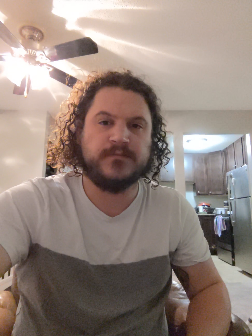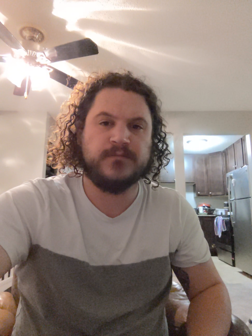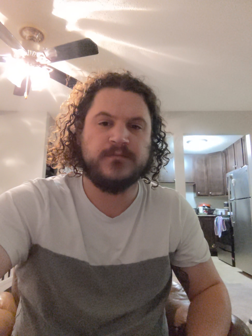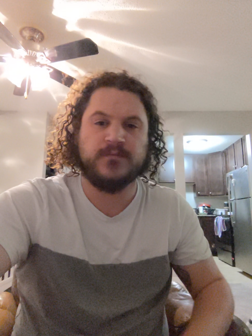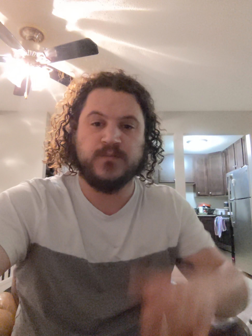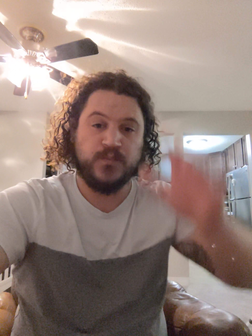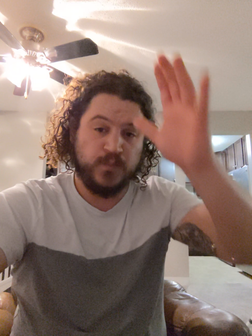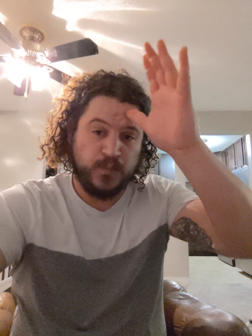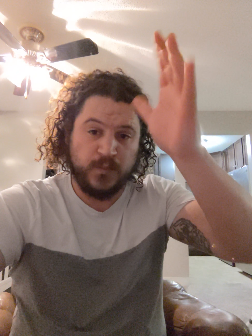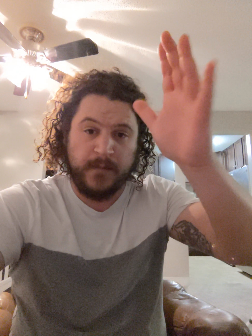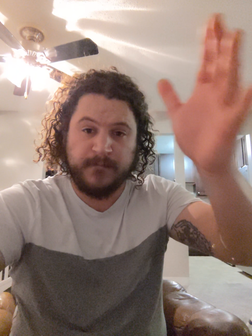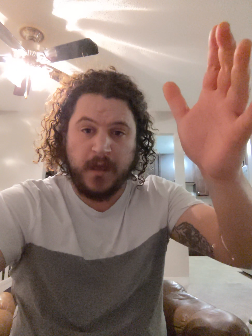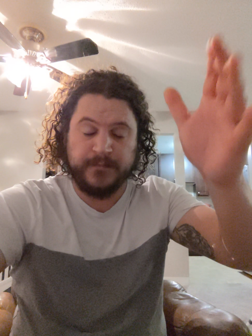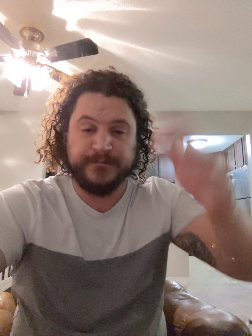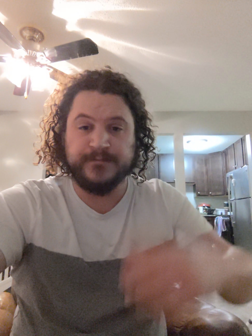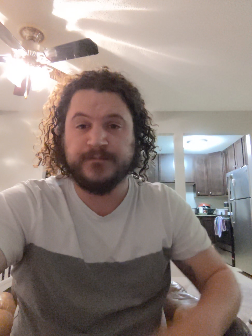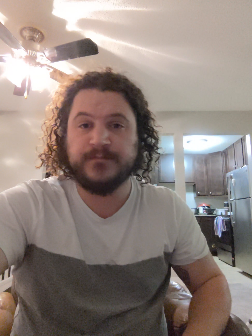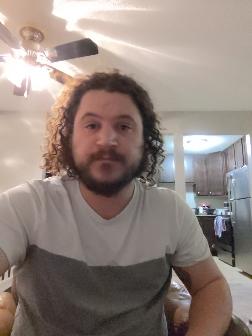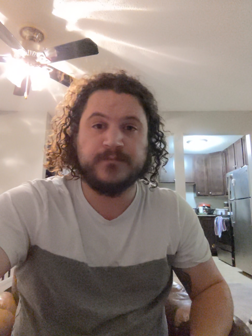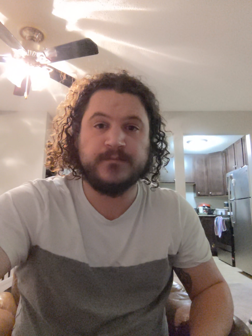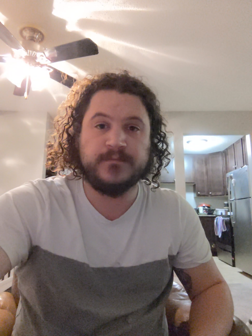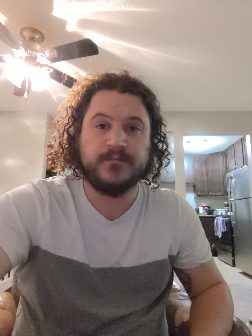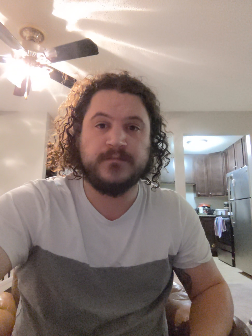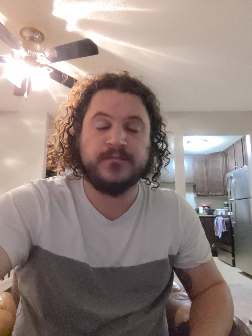grandpa